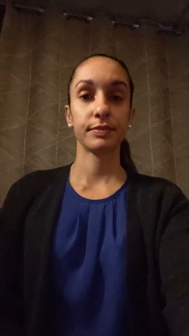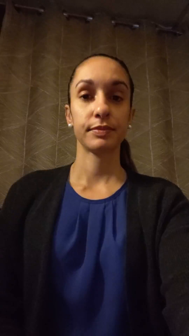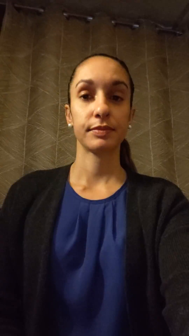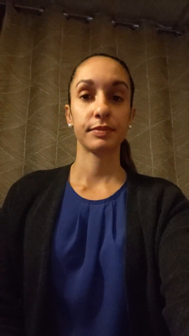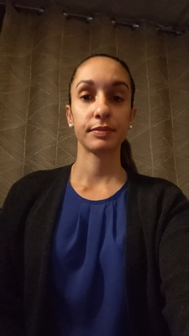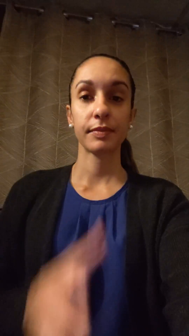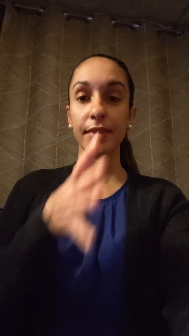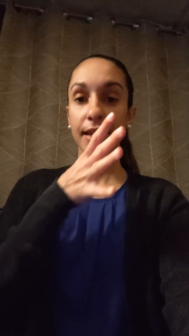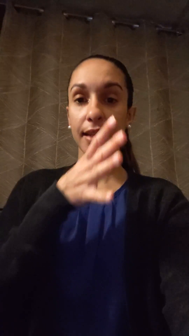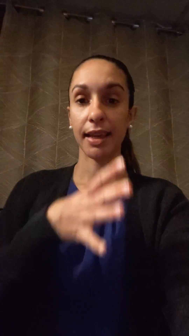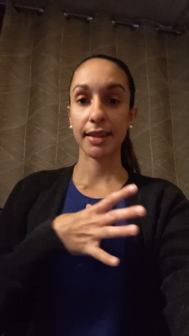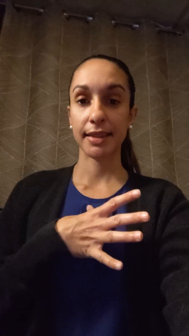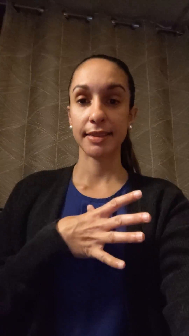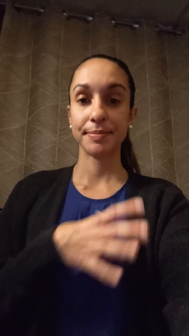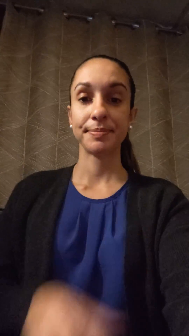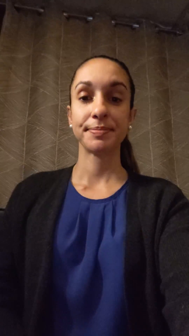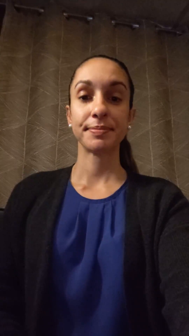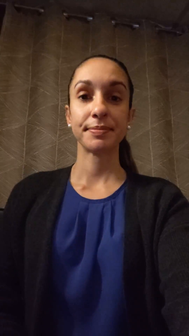lady